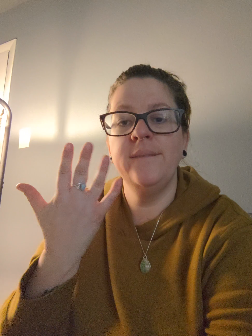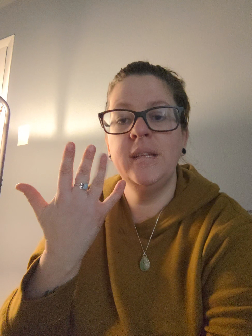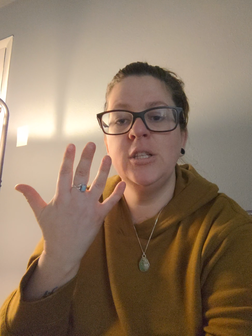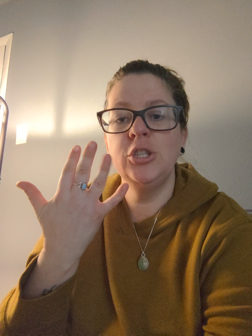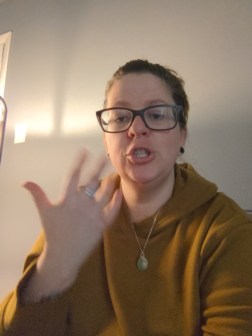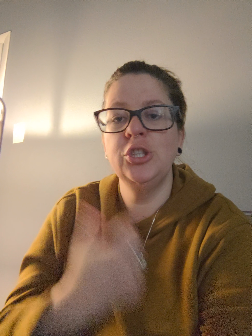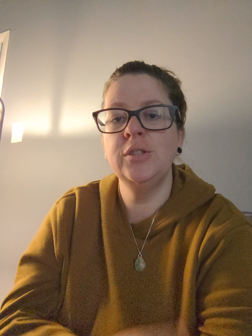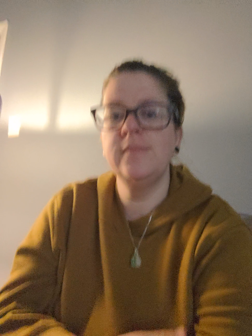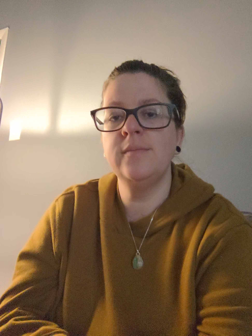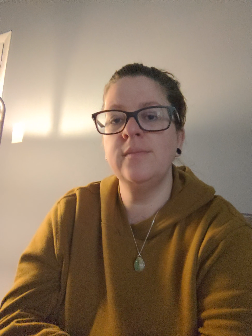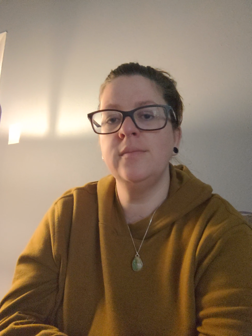finger